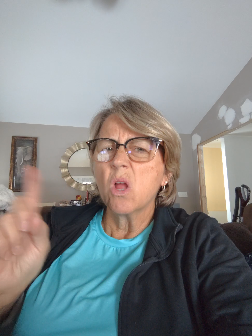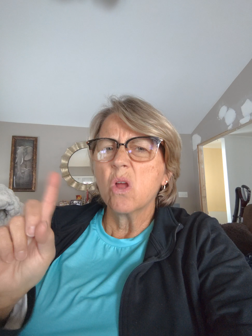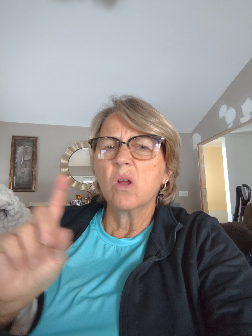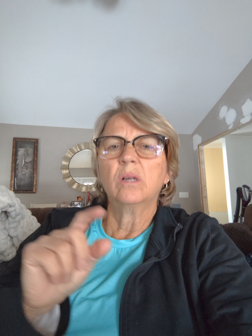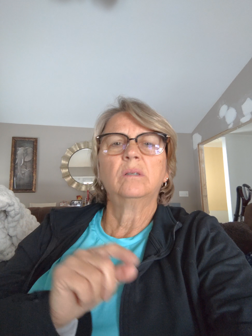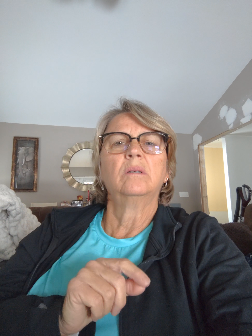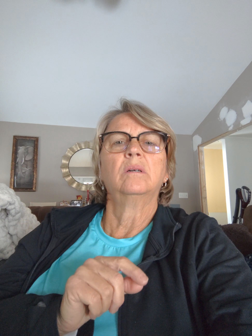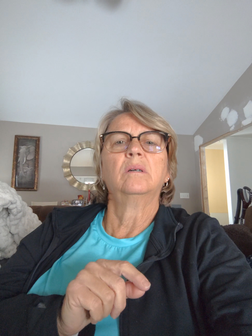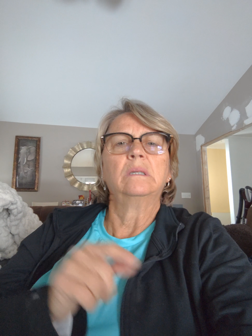where